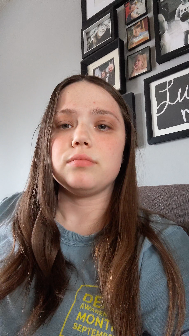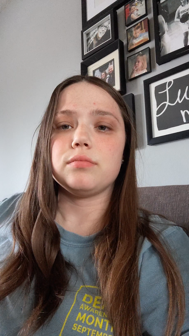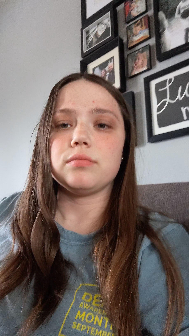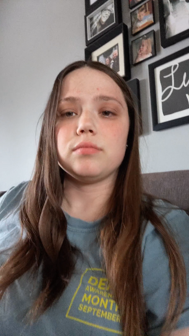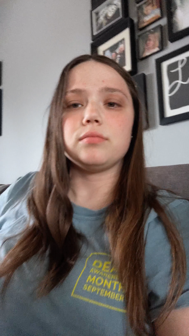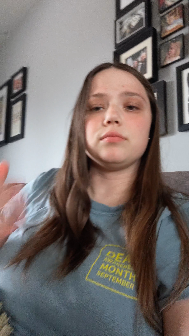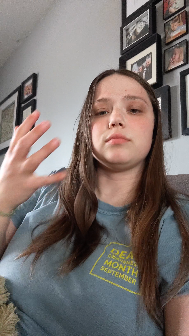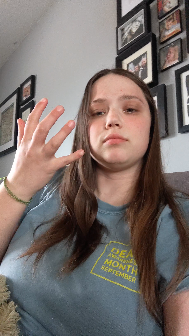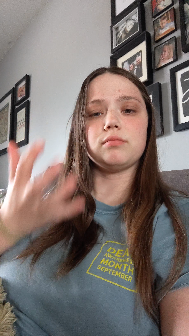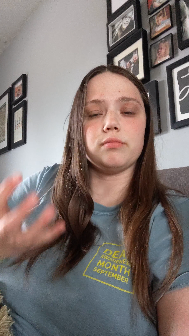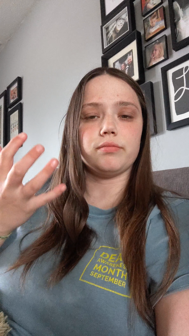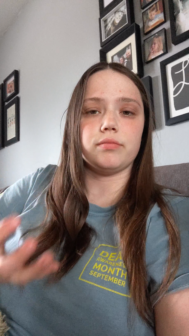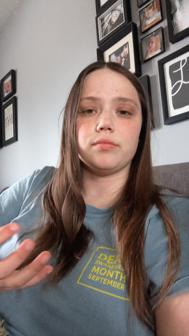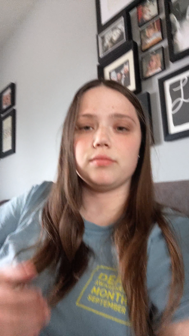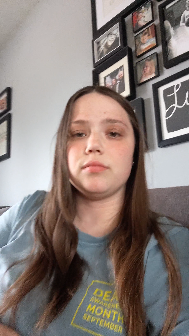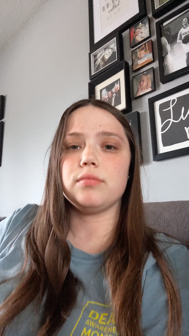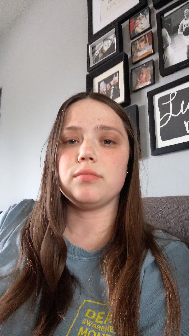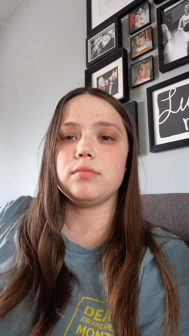heavy